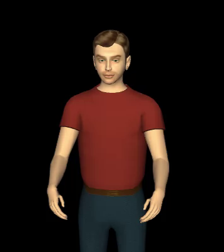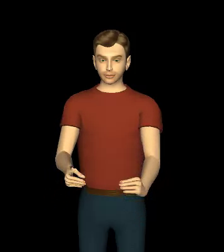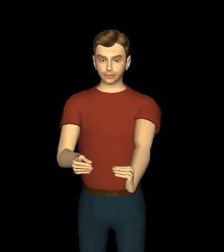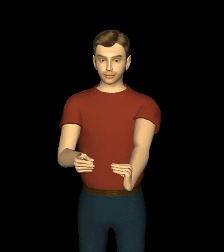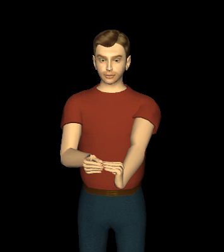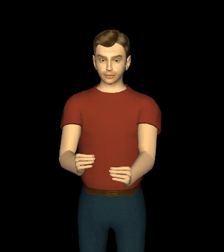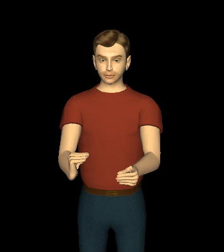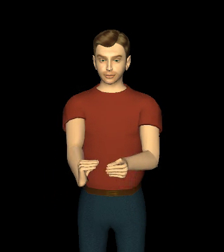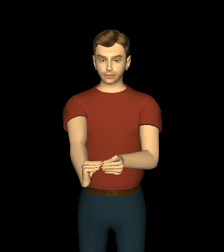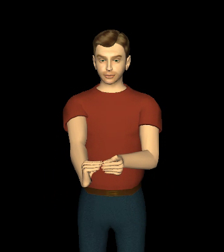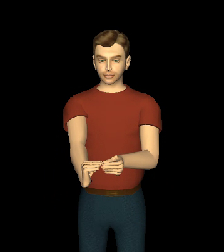مشكلة